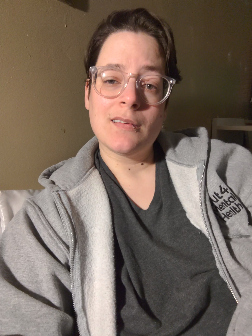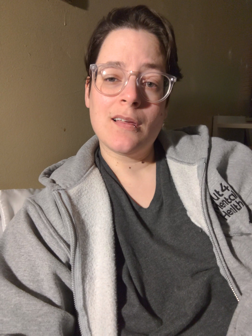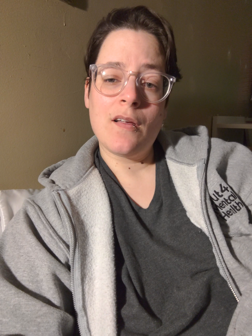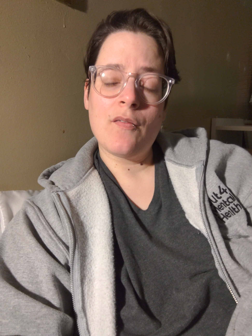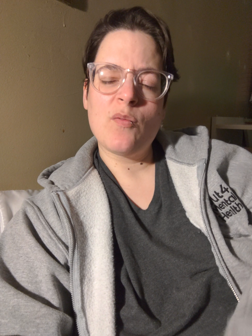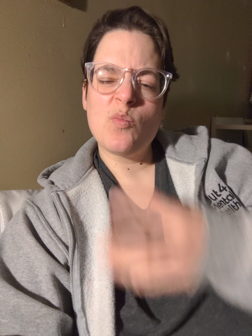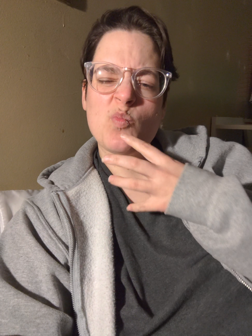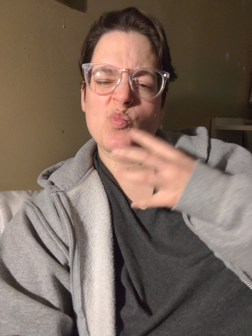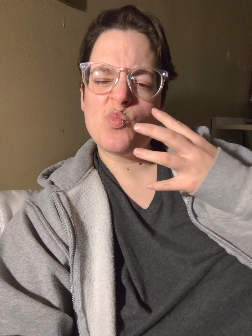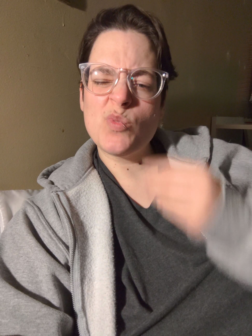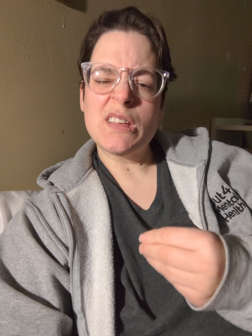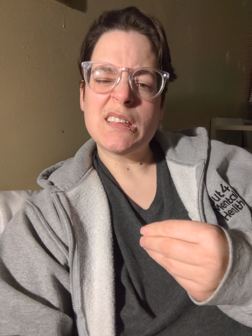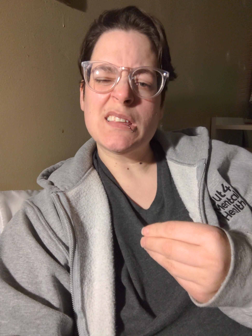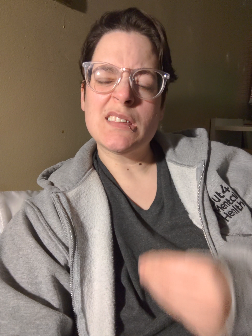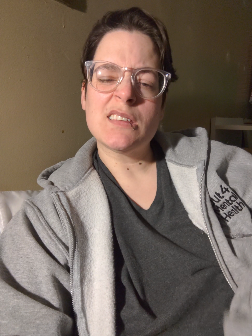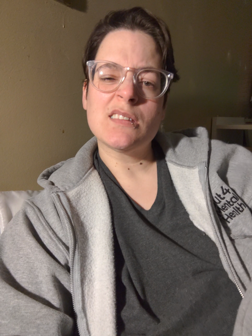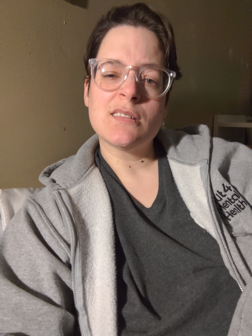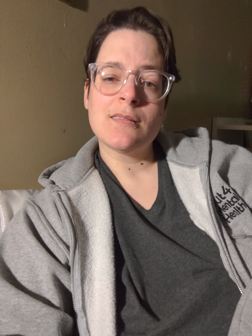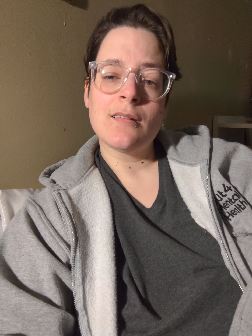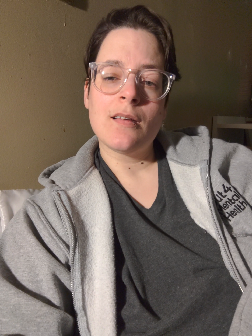wet